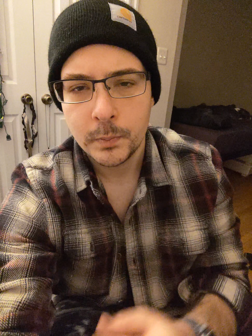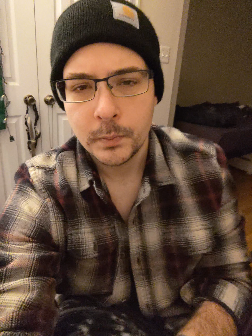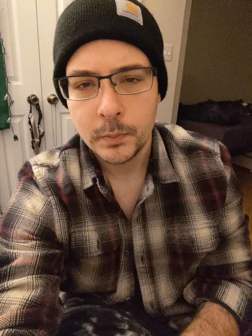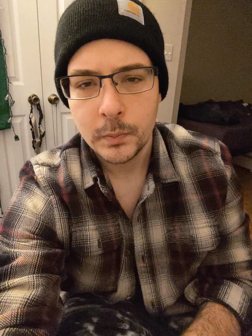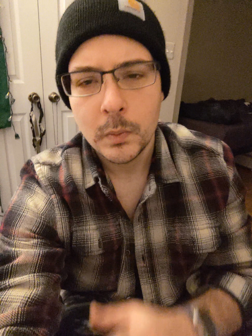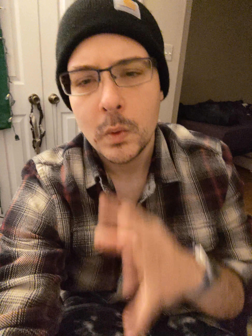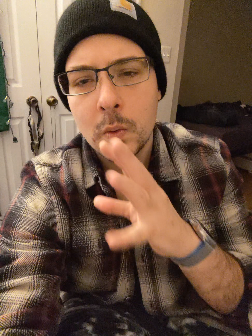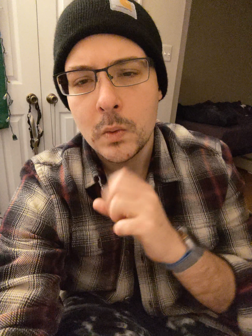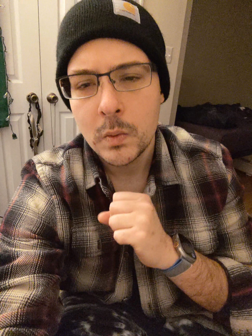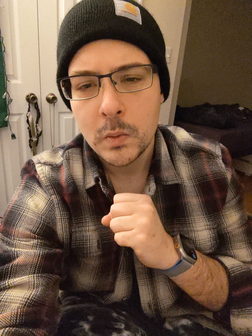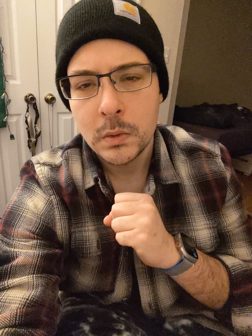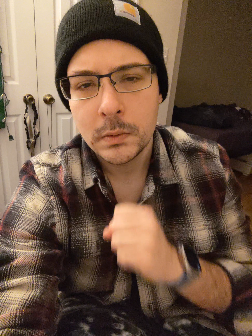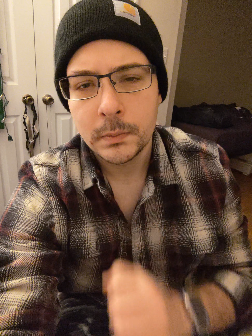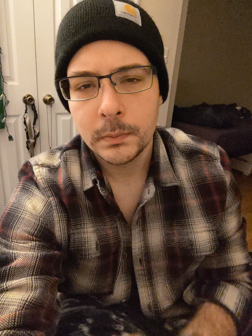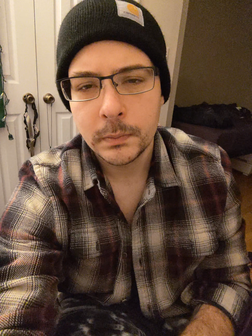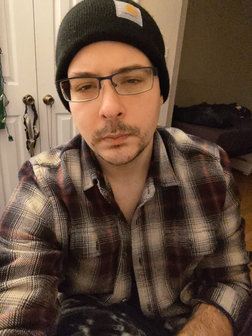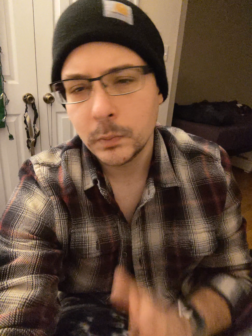old